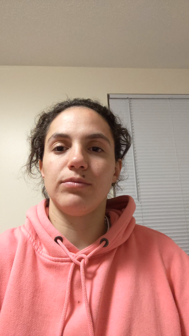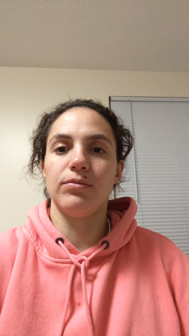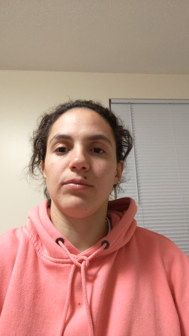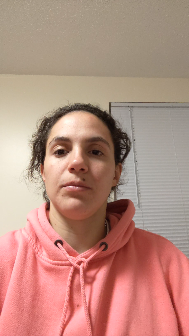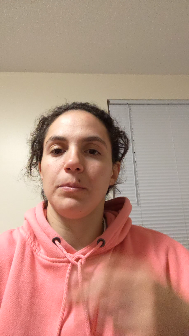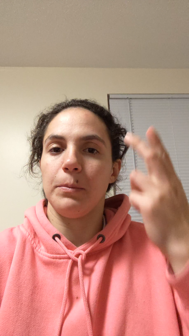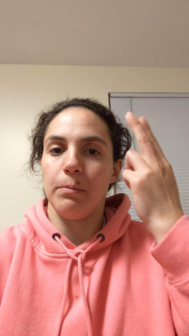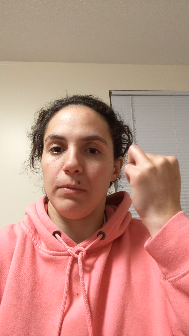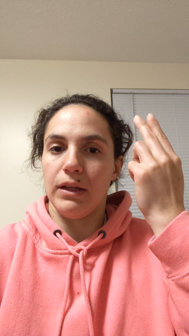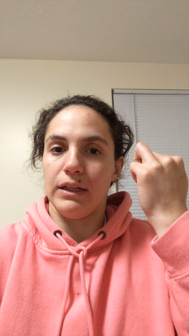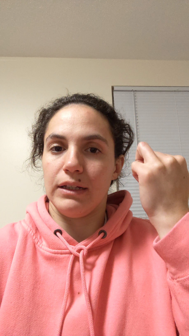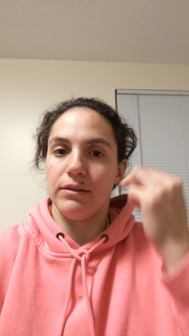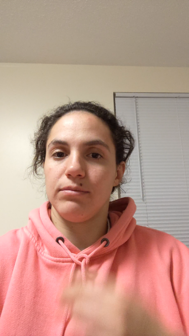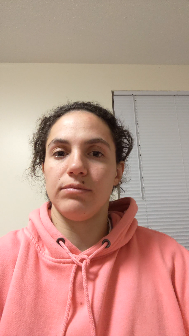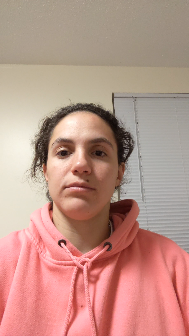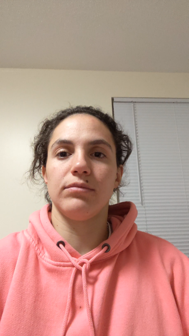bunny